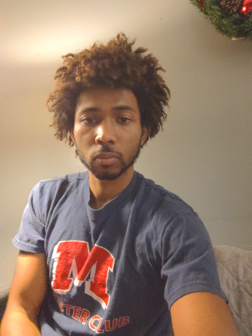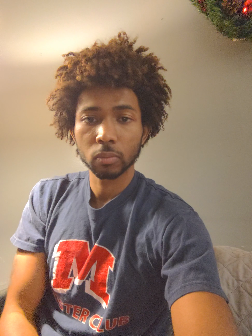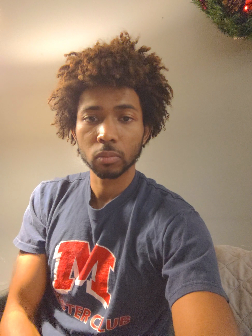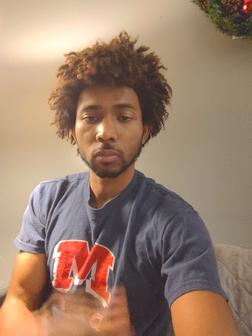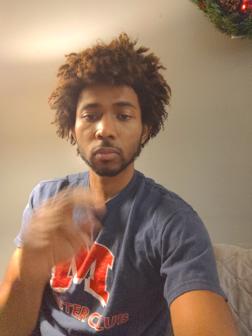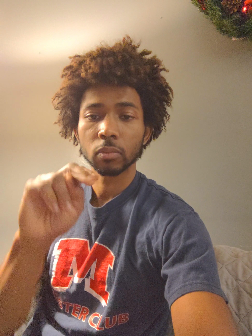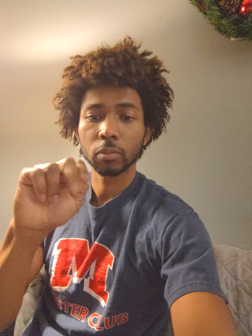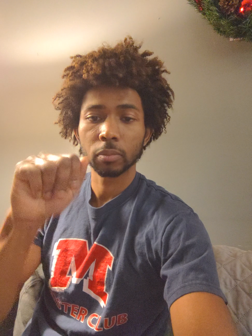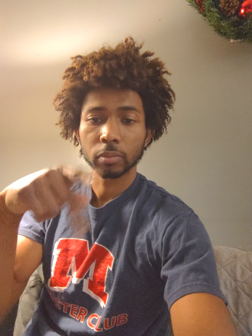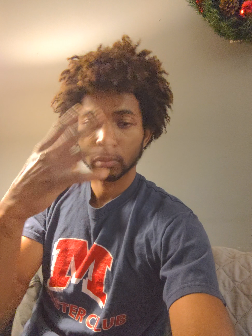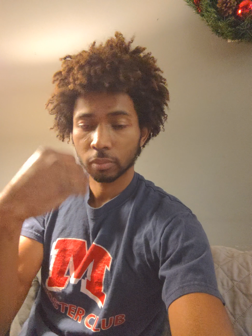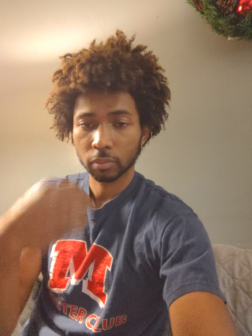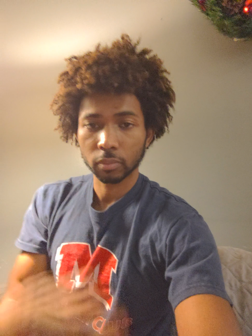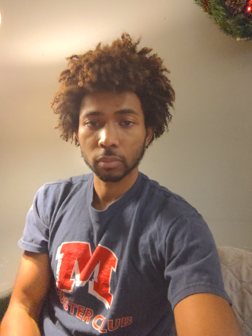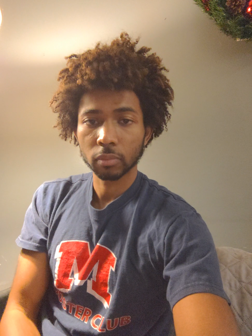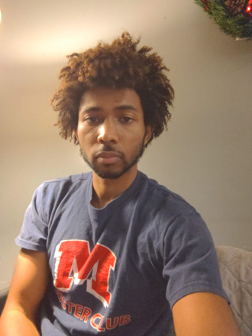nap